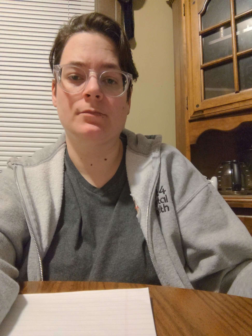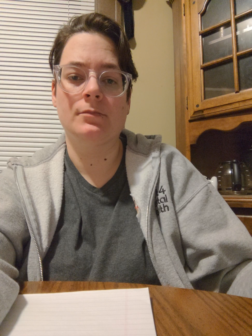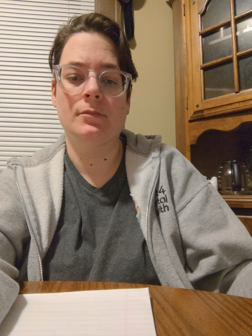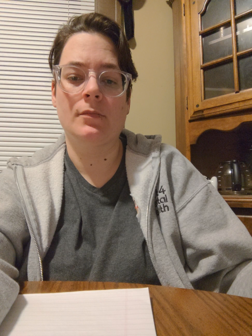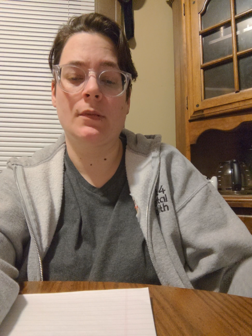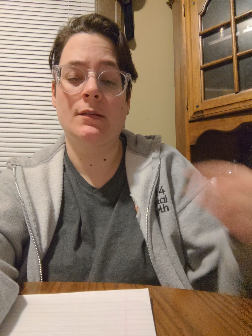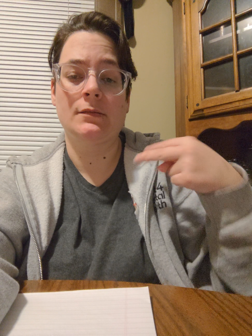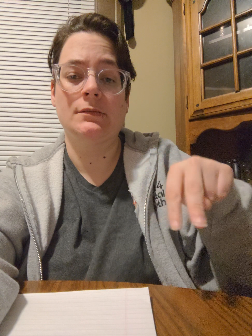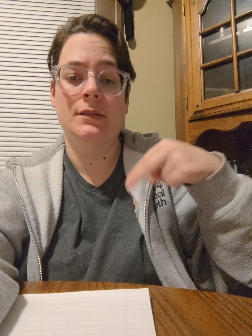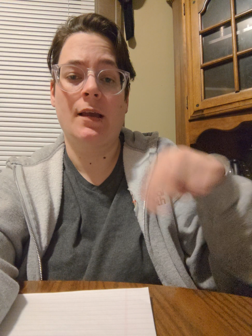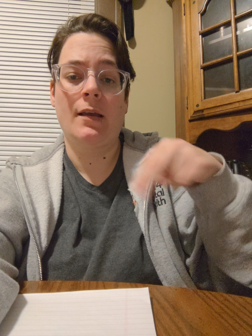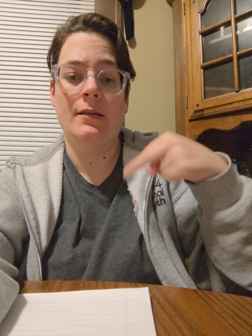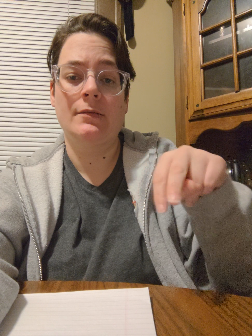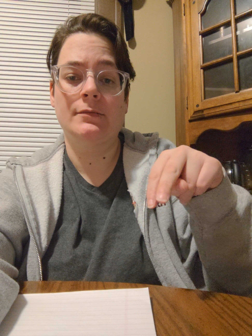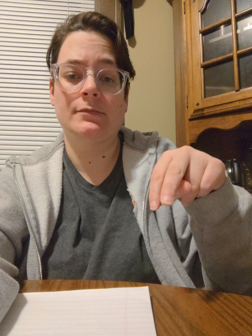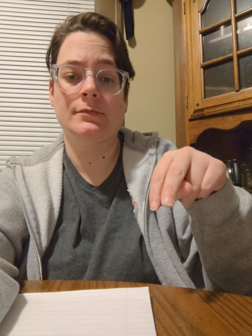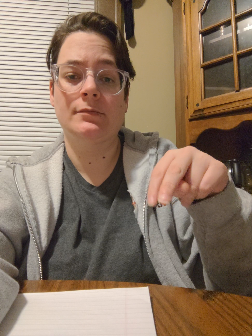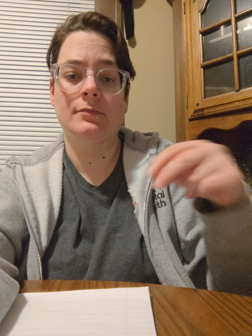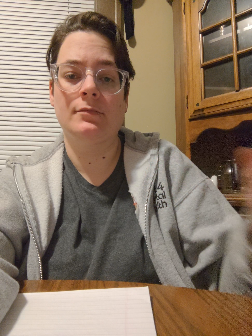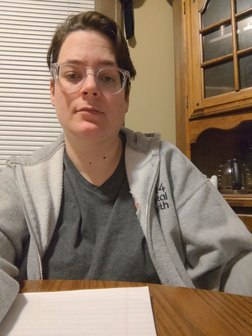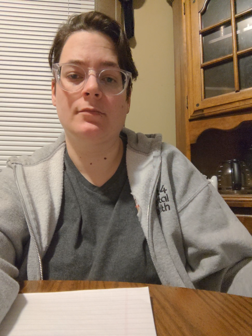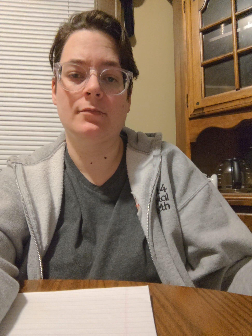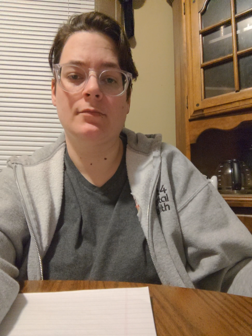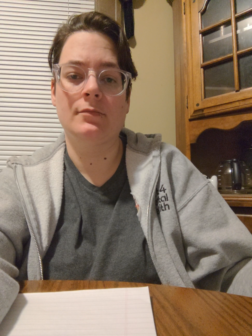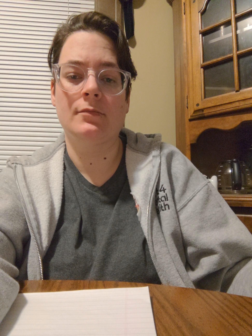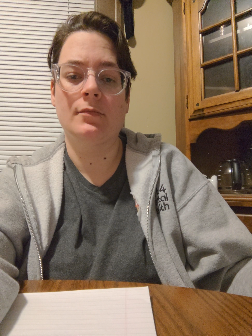dance